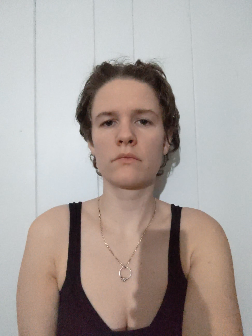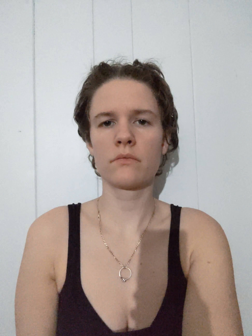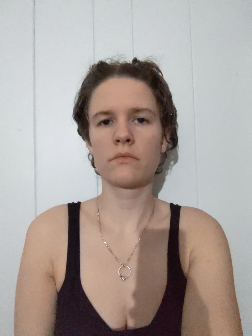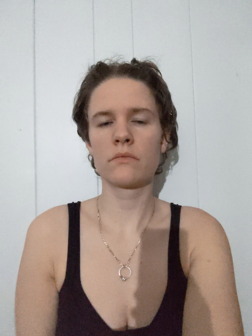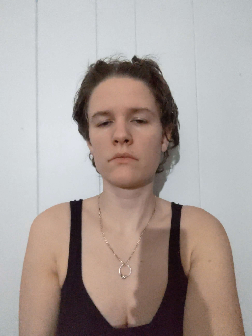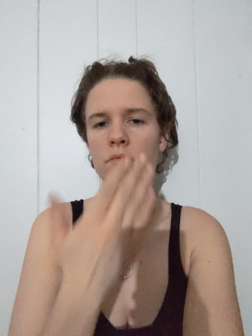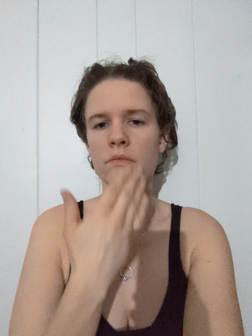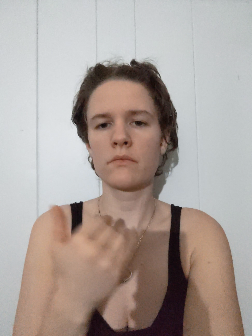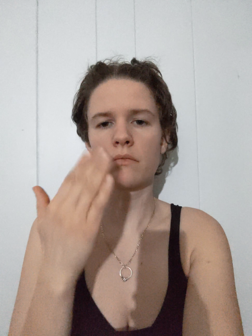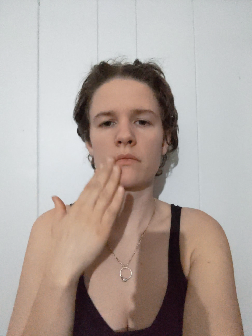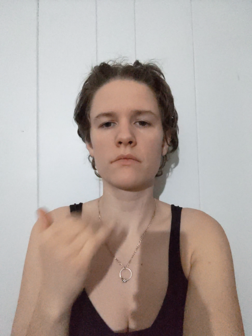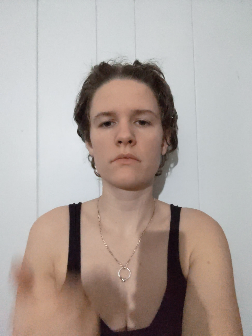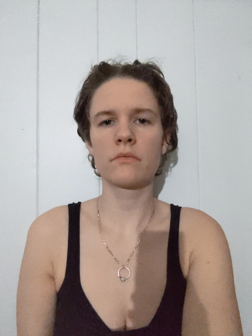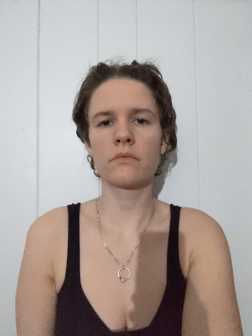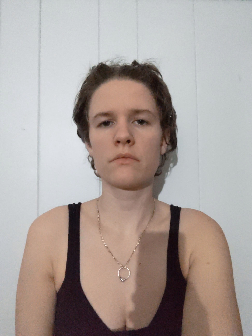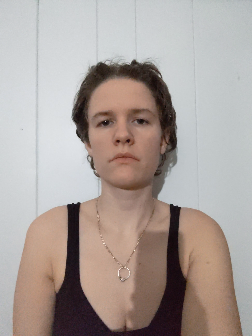napkin